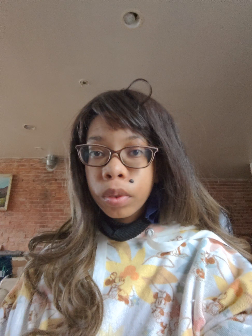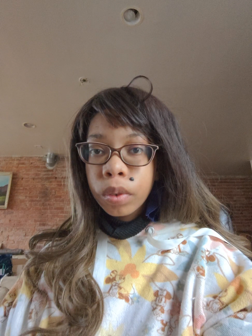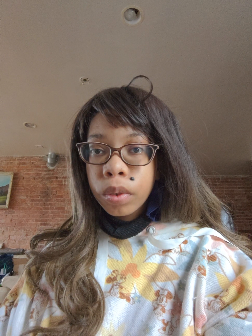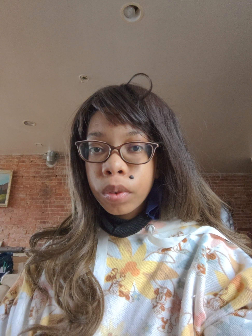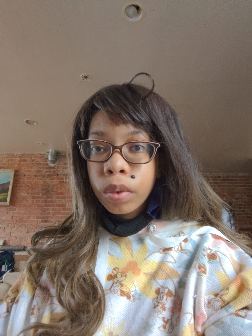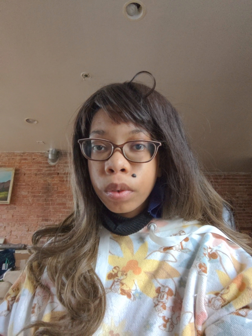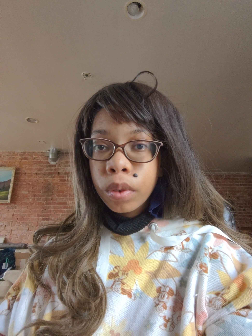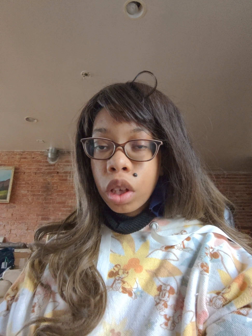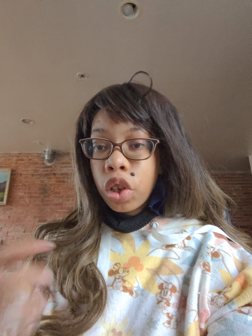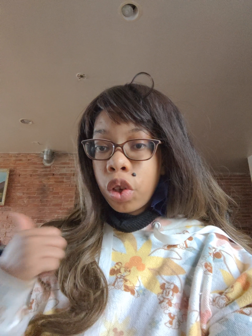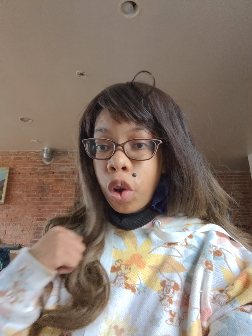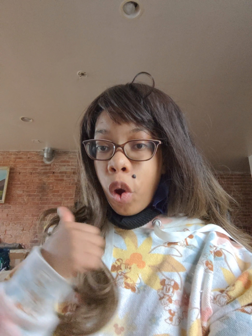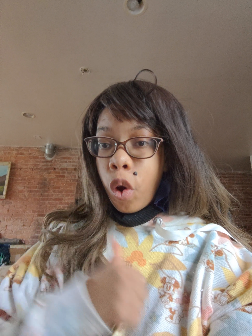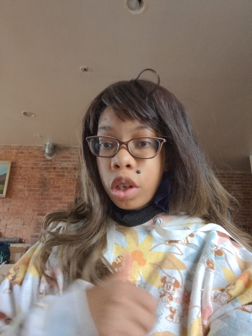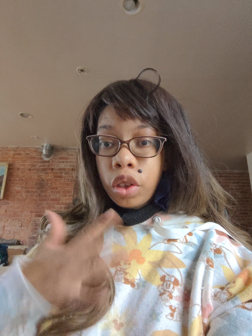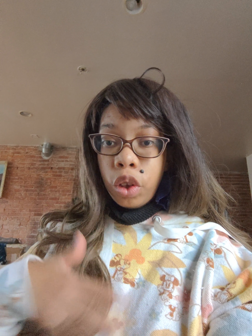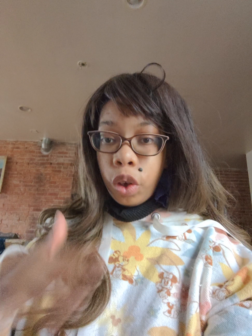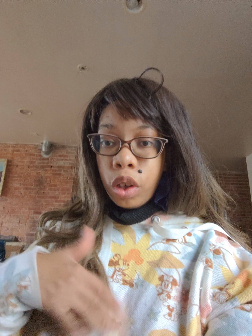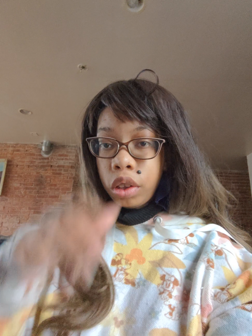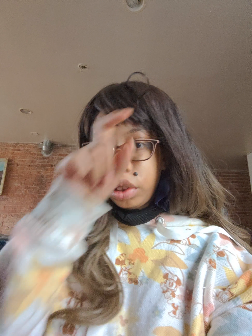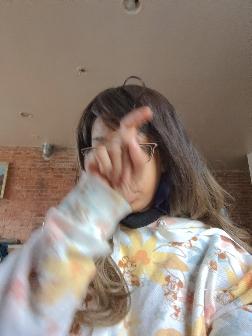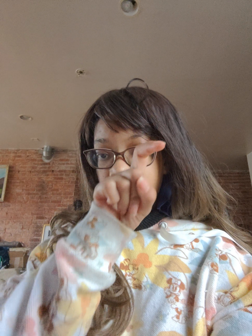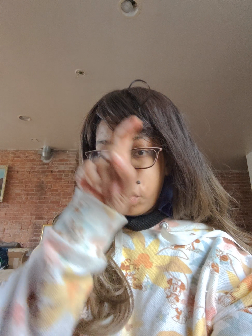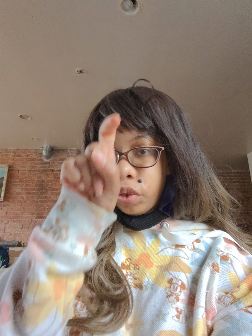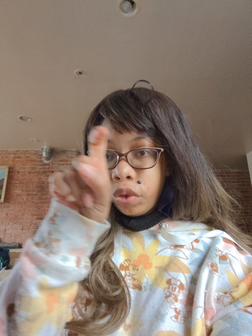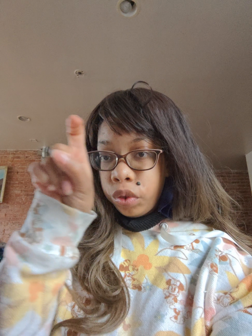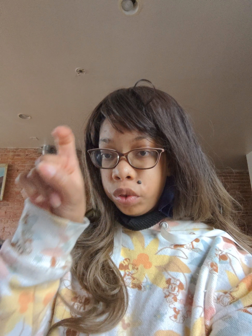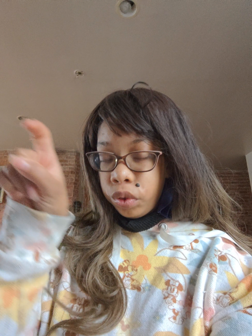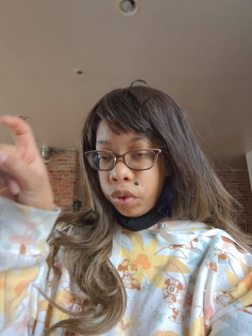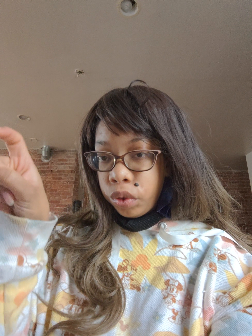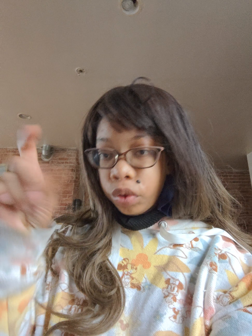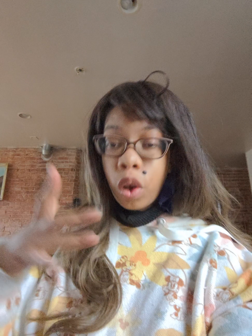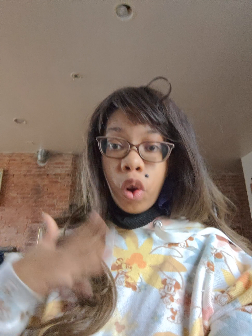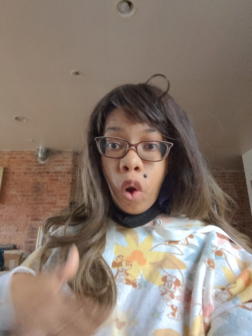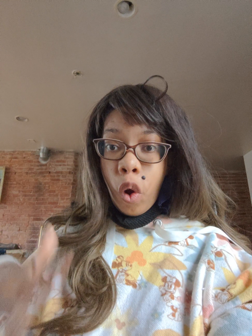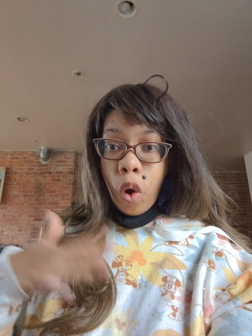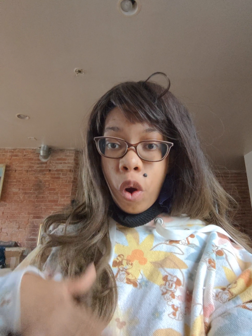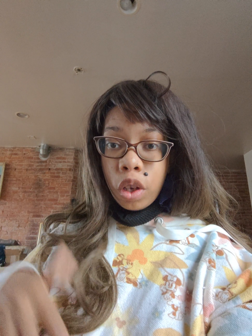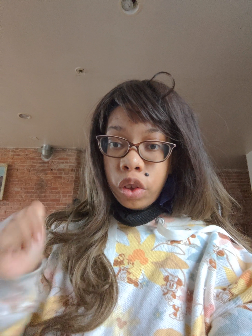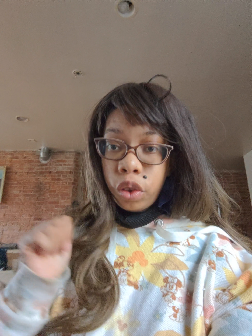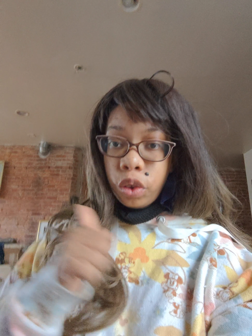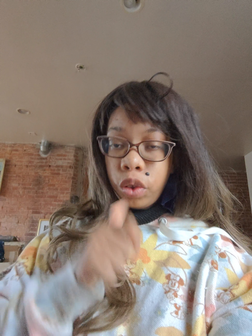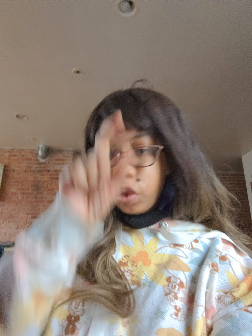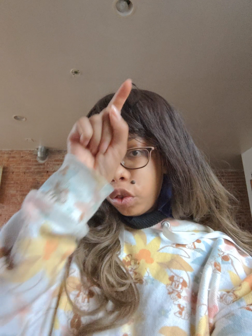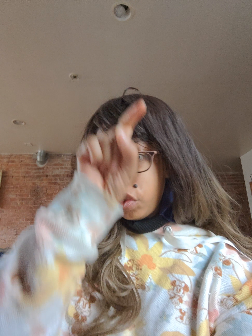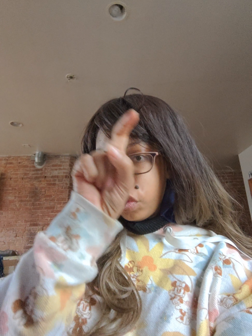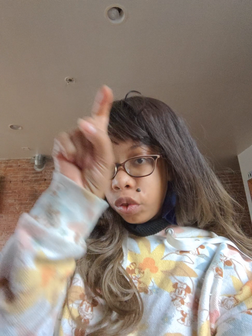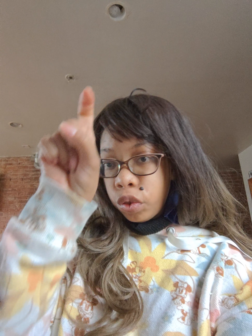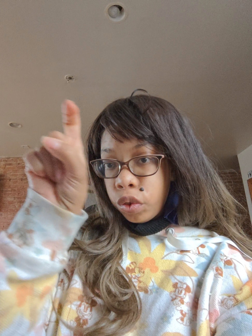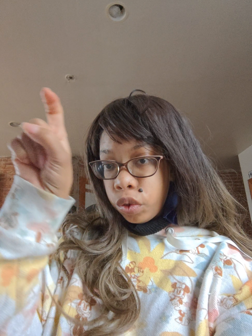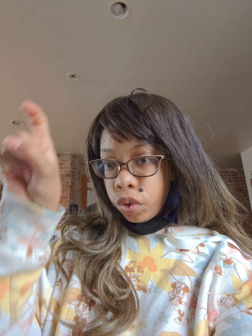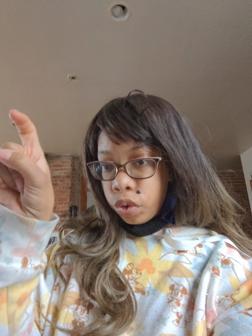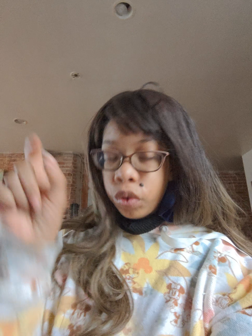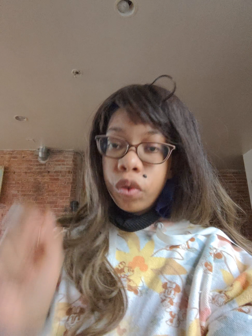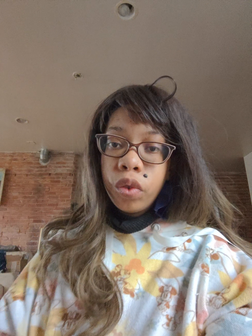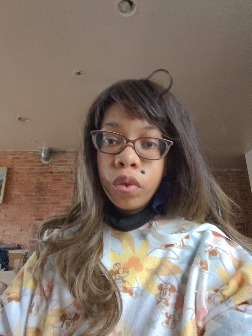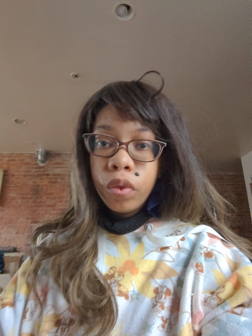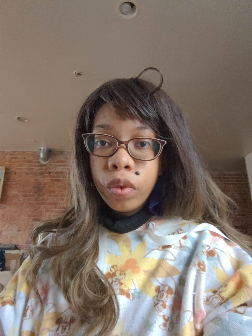closet